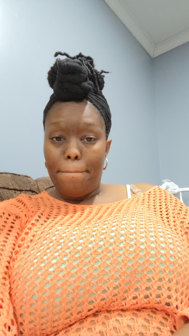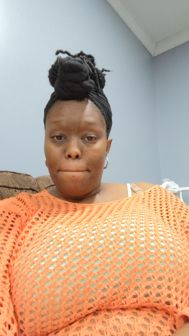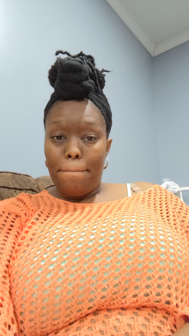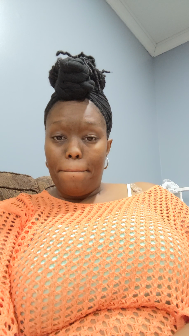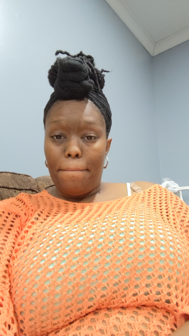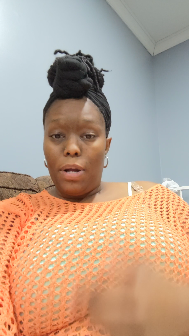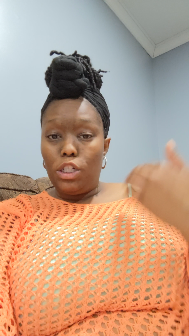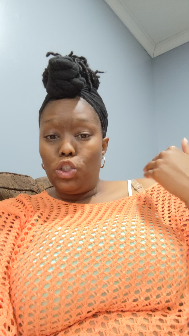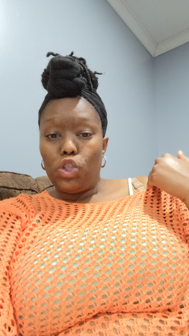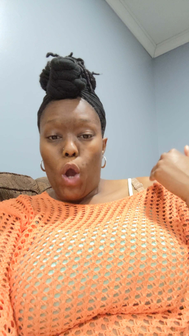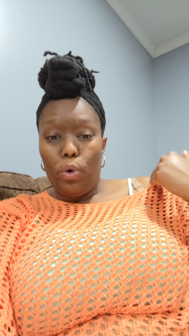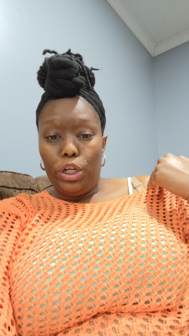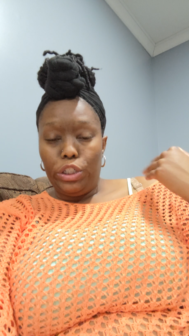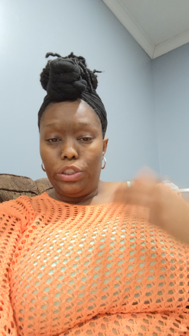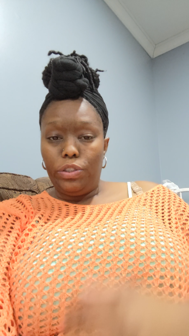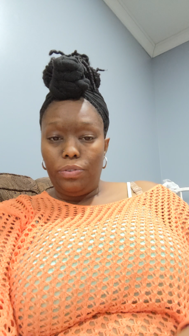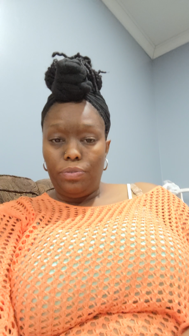shoulder